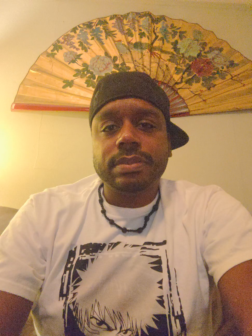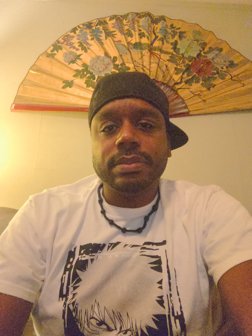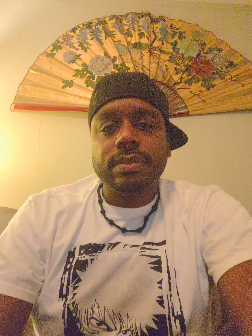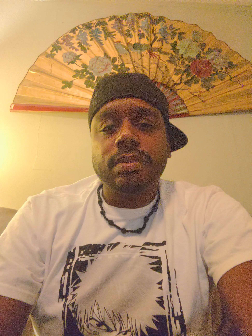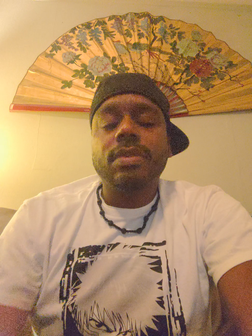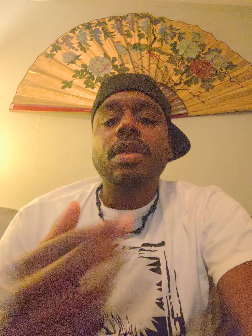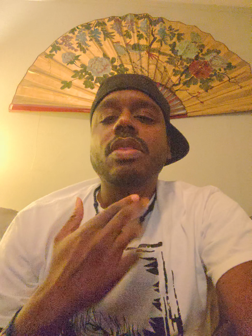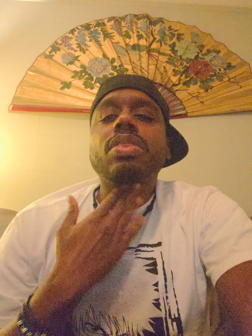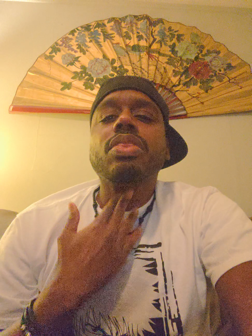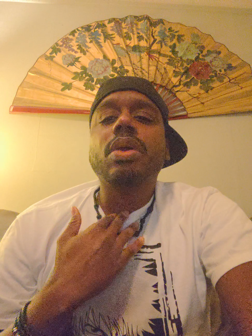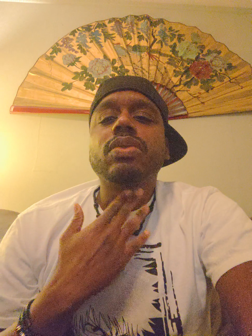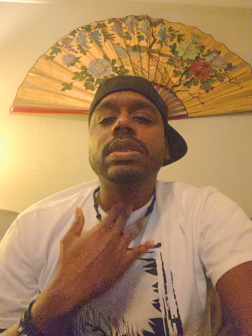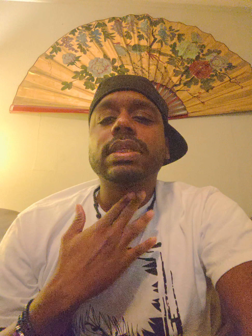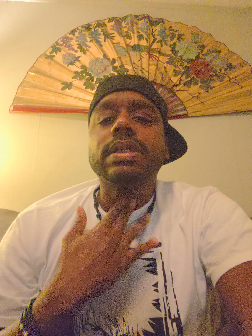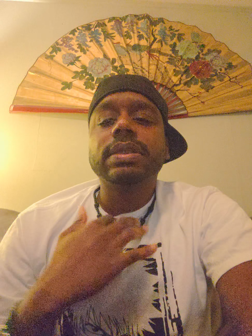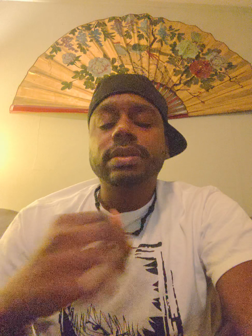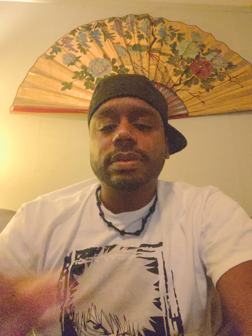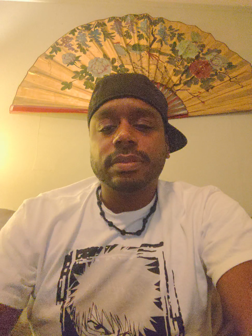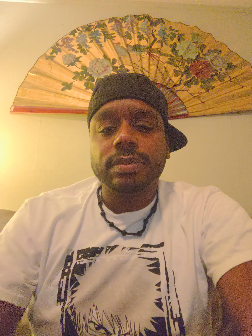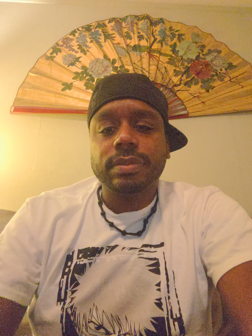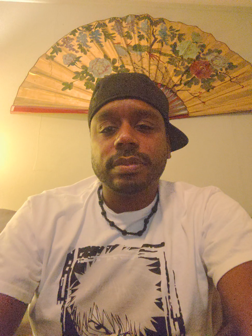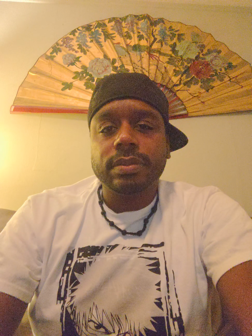thirsty